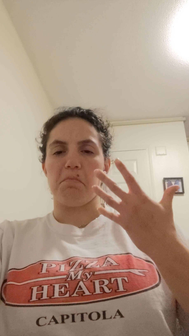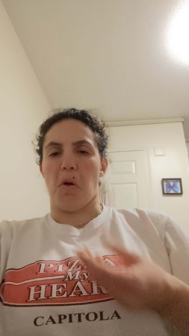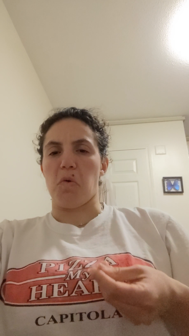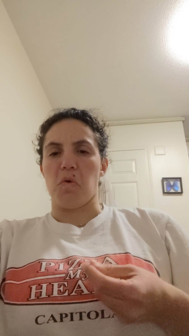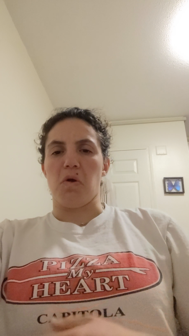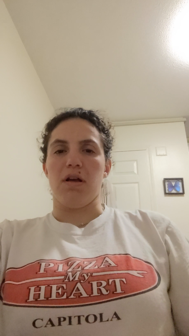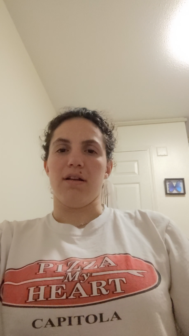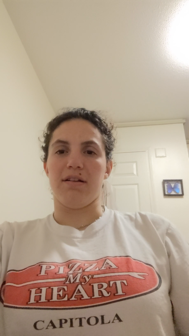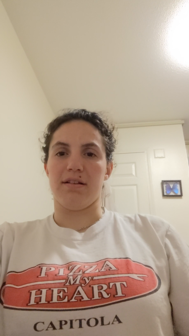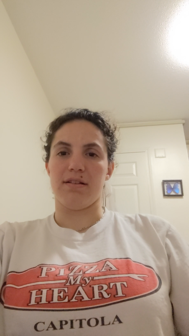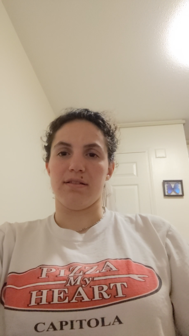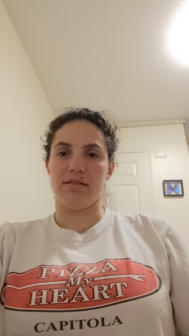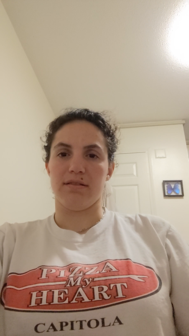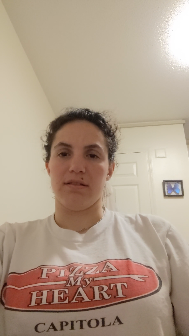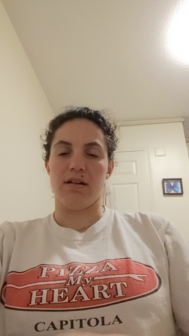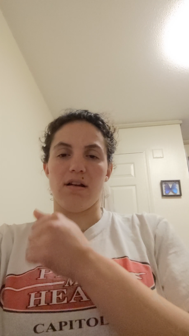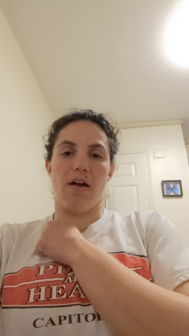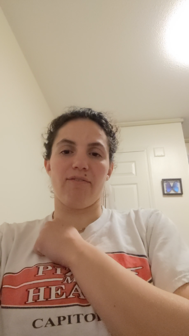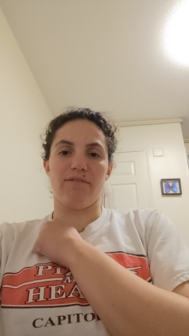love